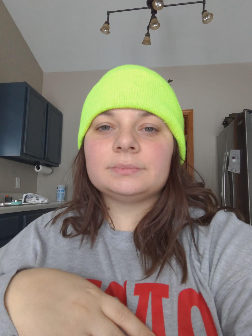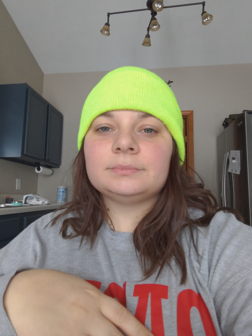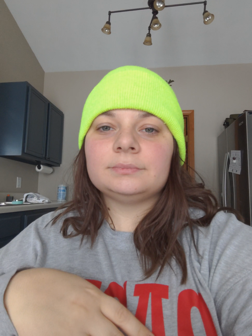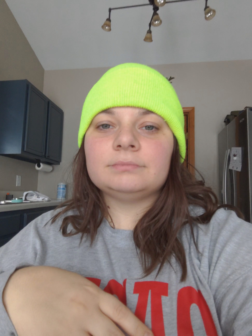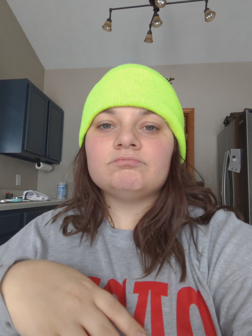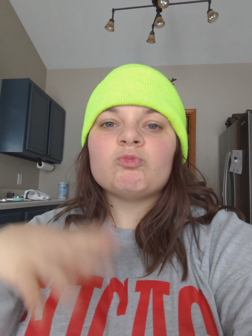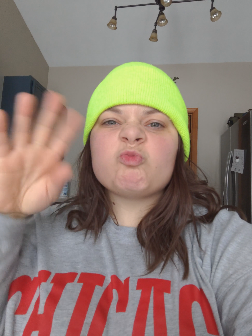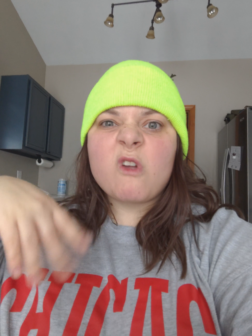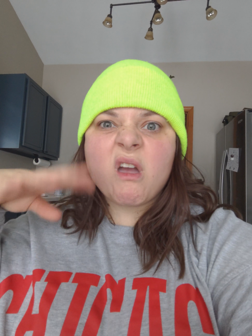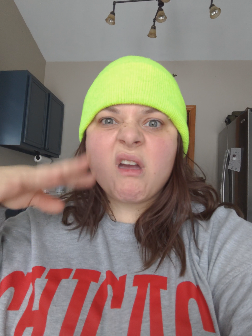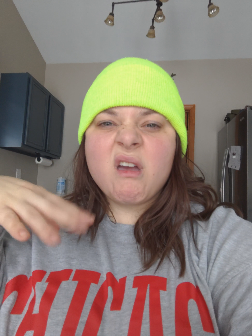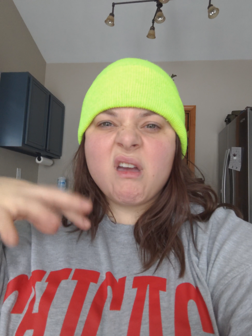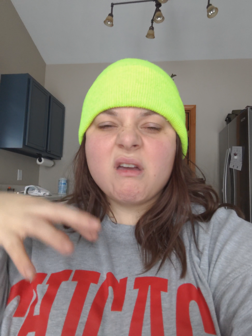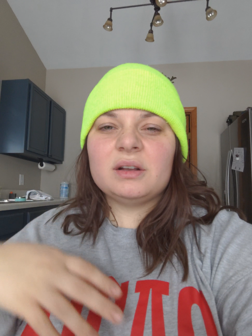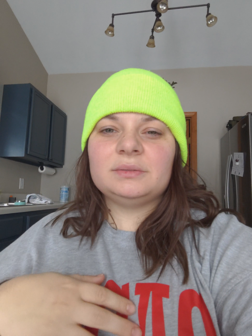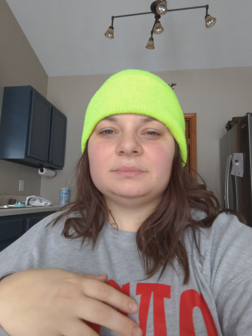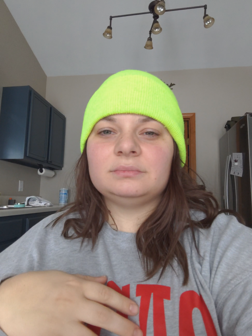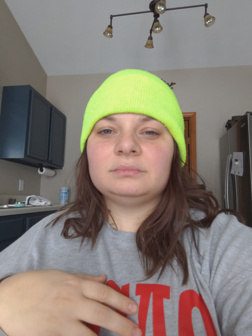rain